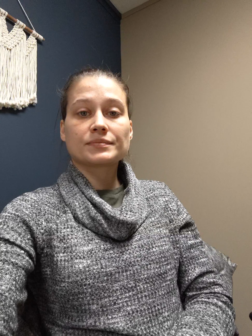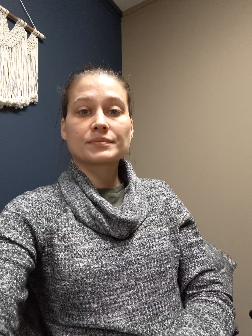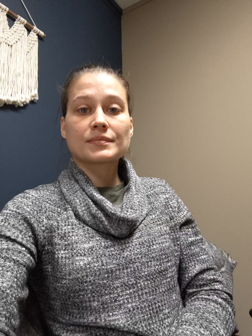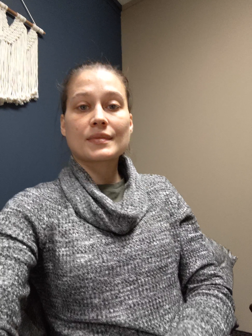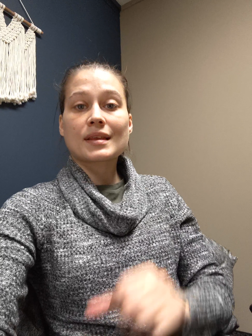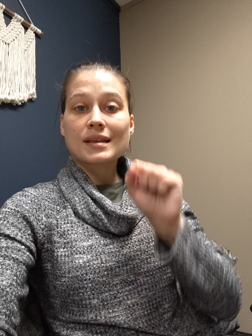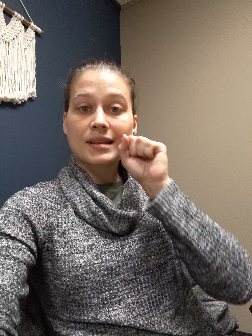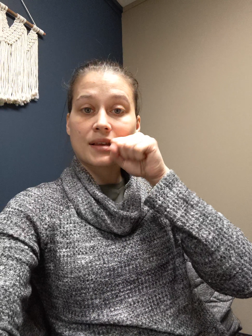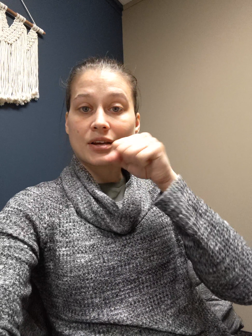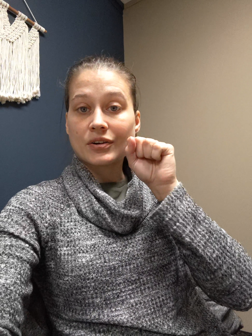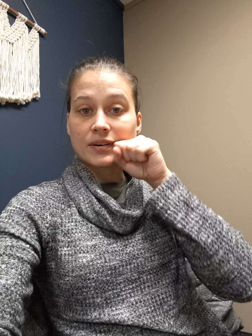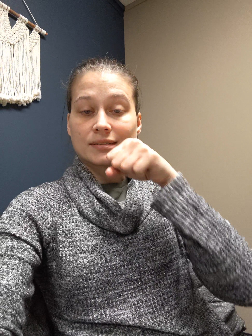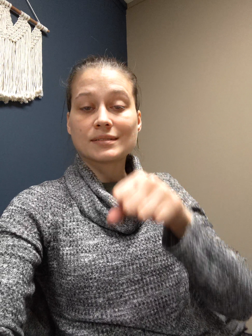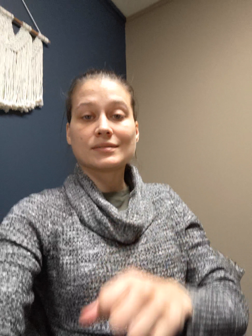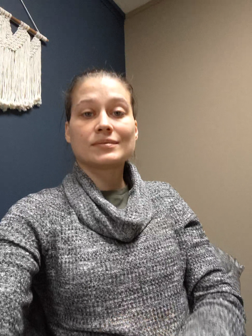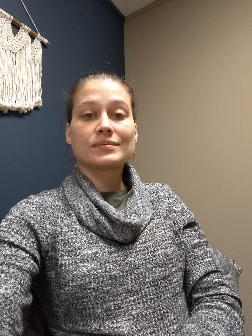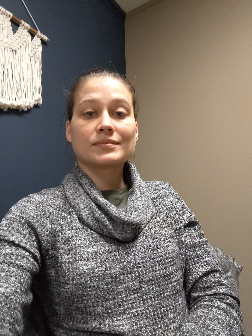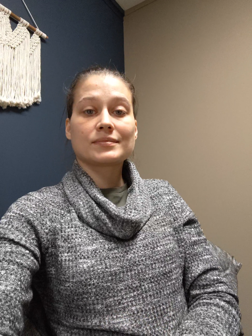carrot